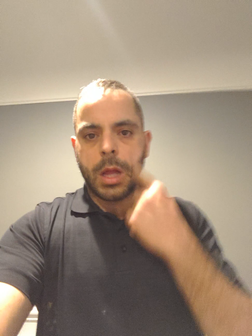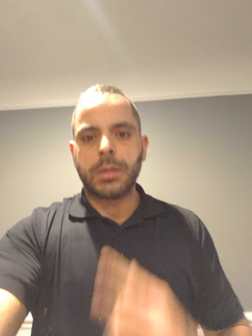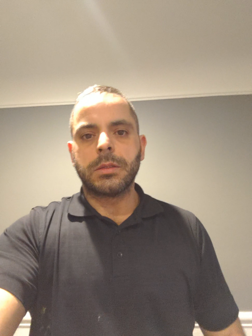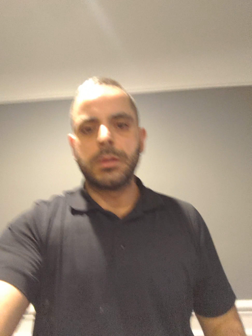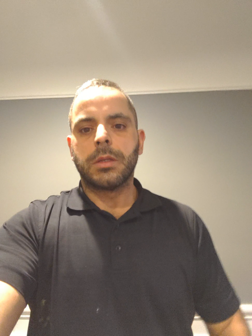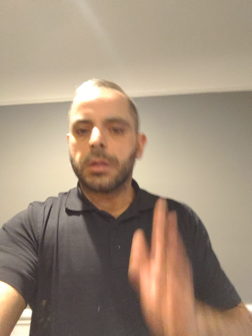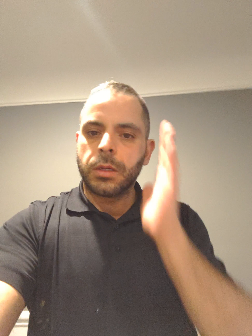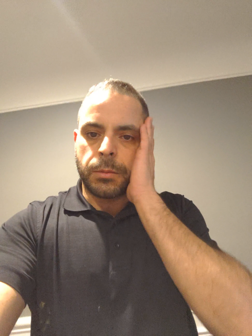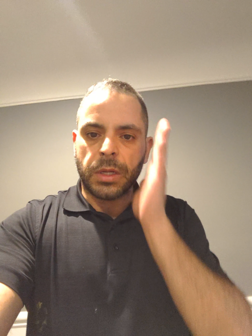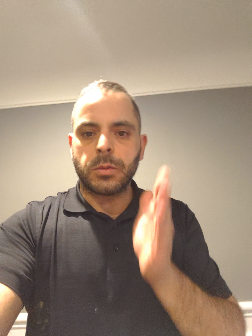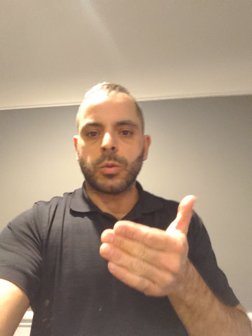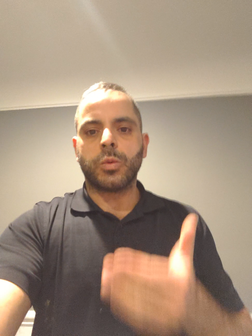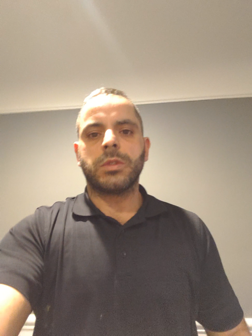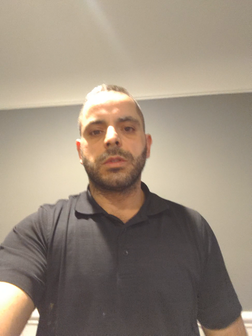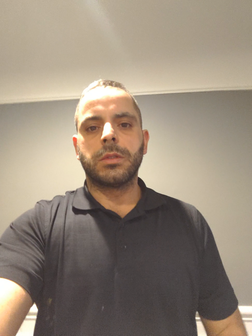bedroom